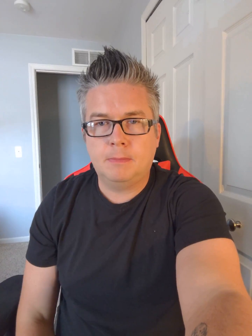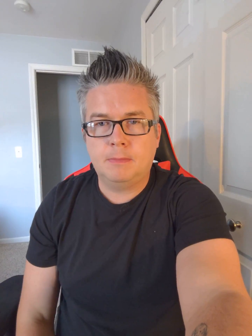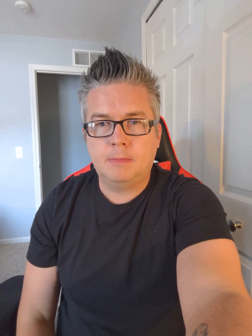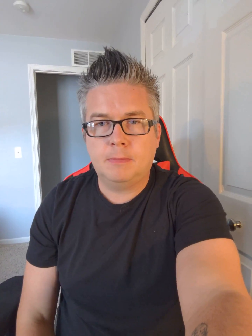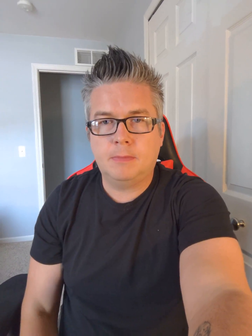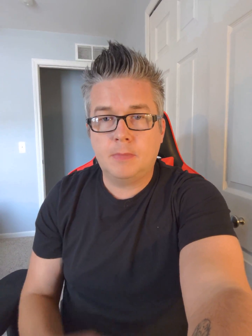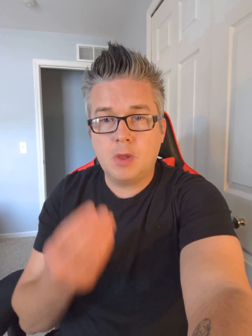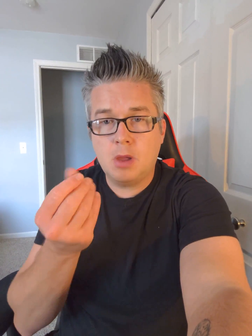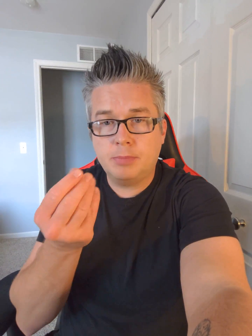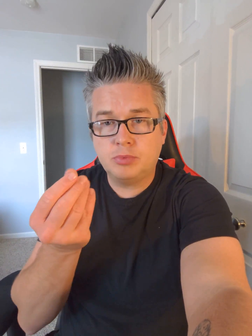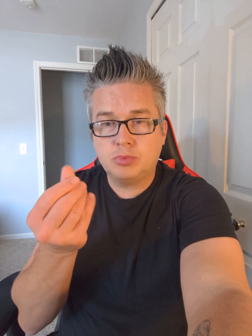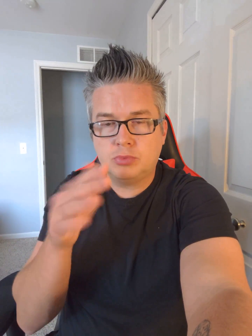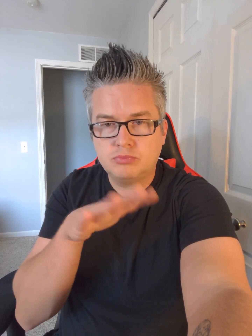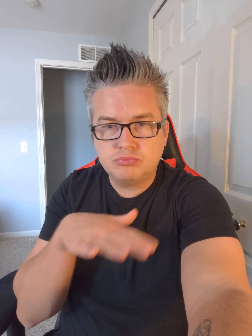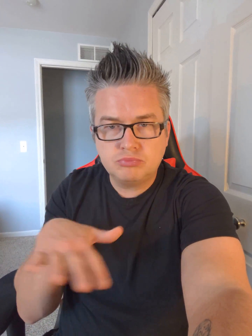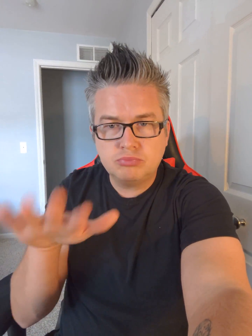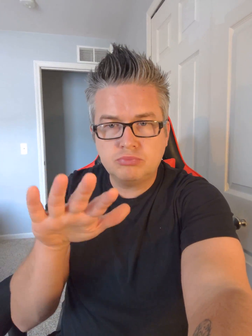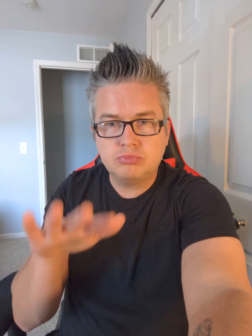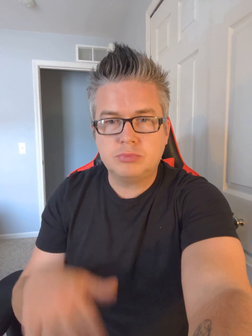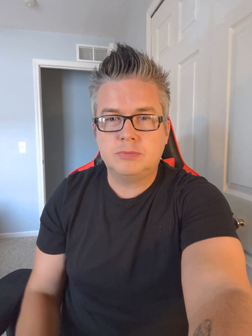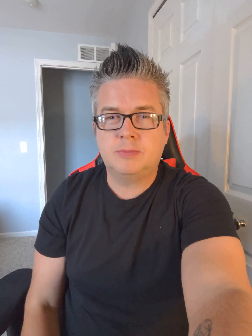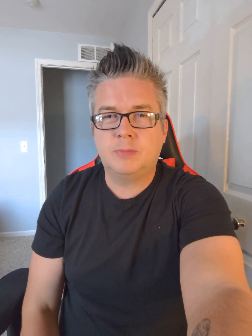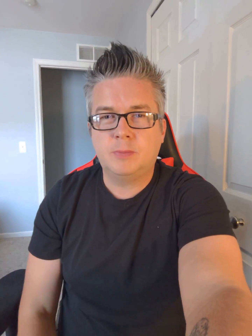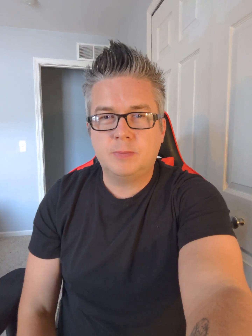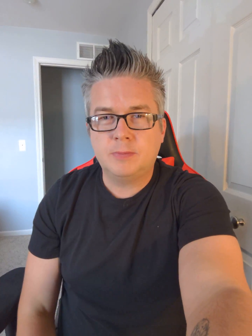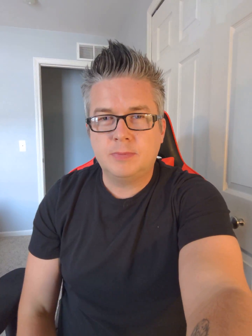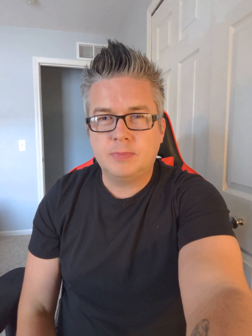garden